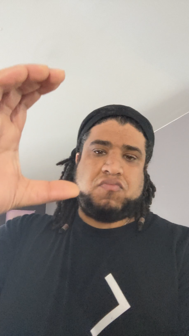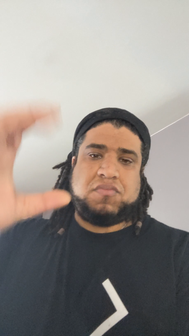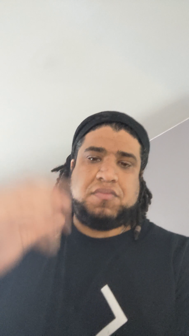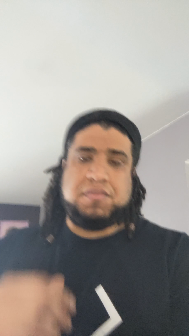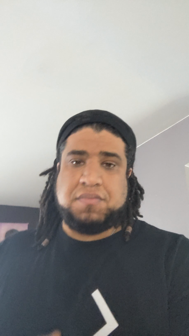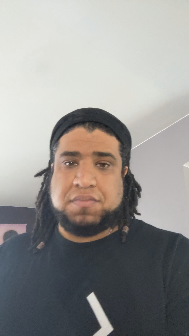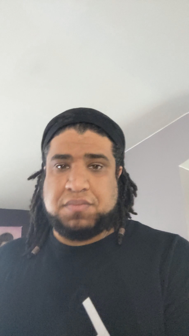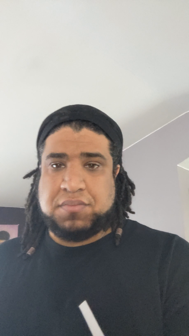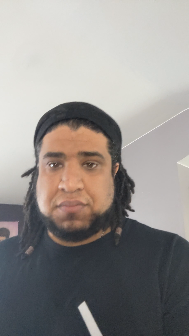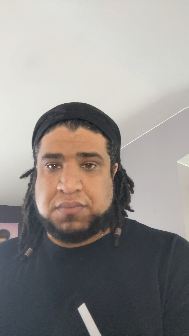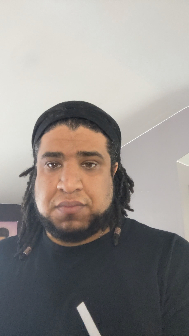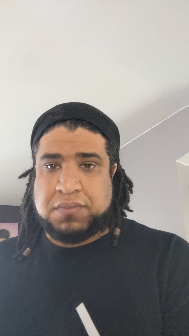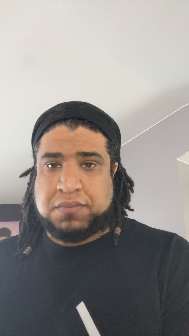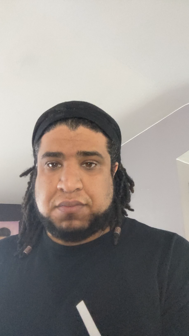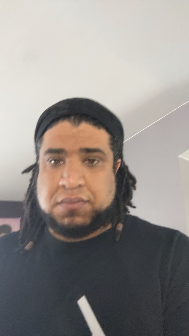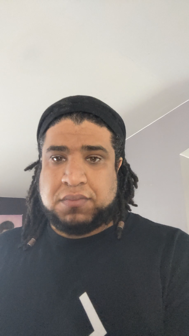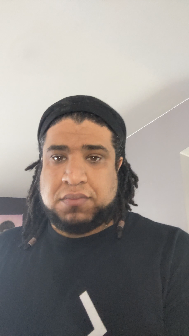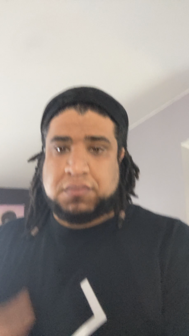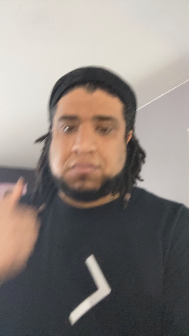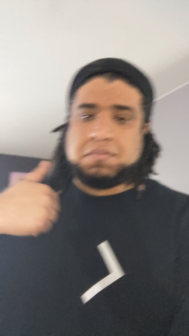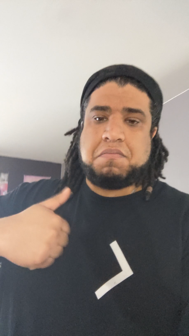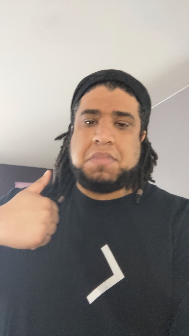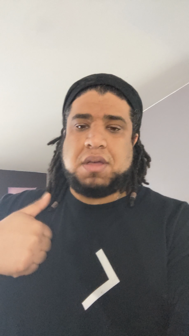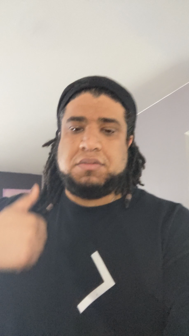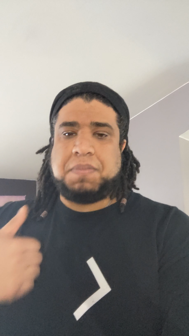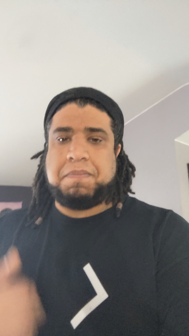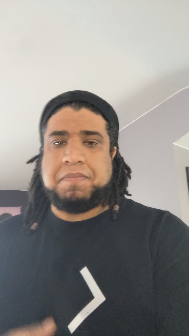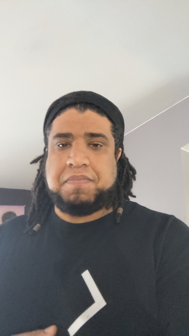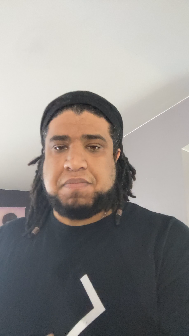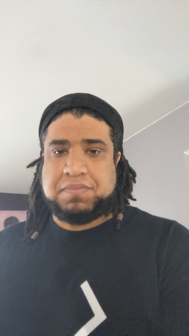bathtub